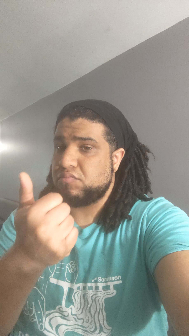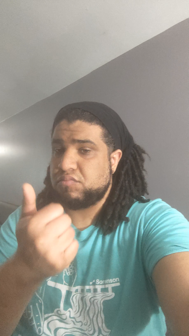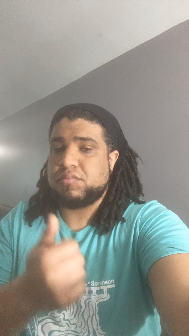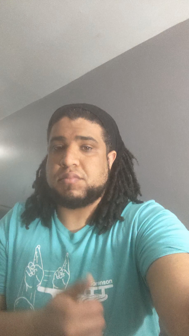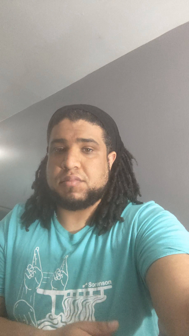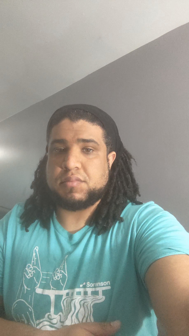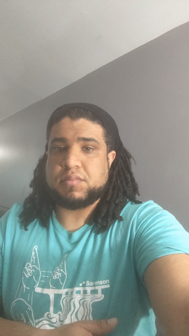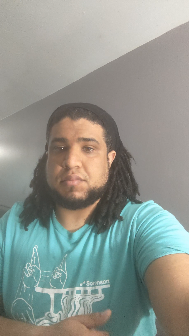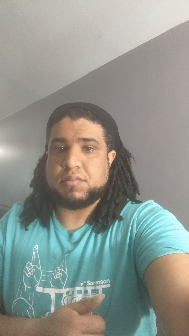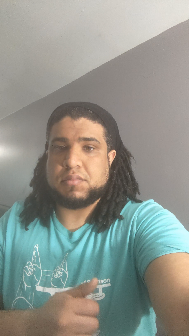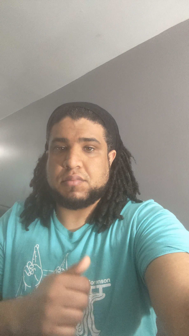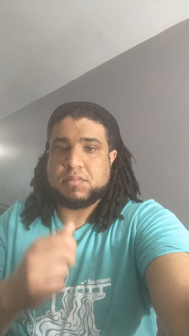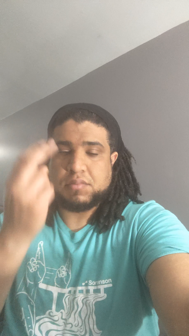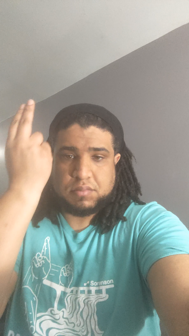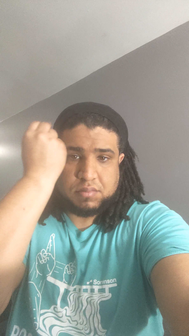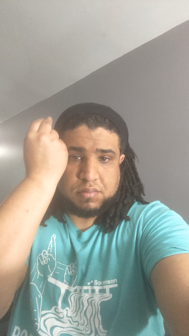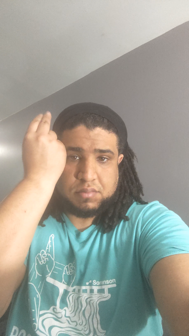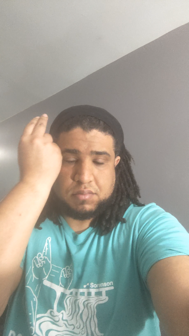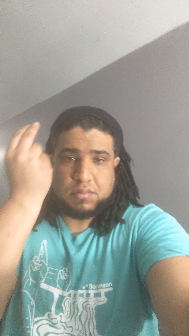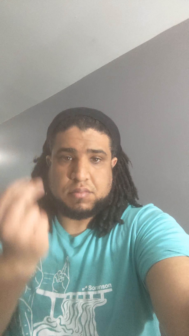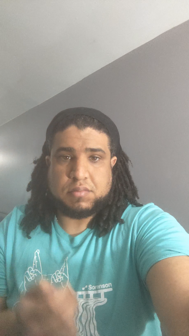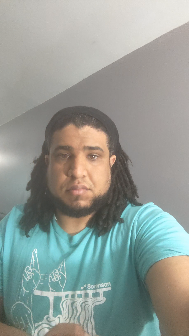bunny